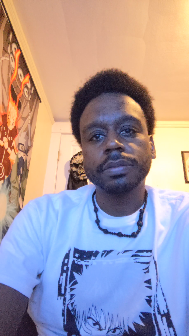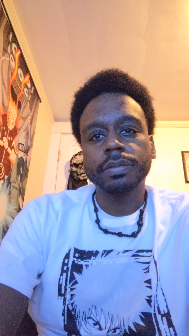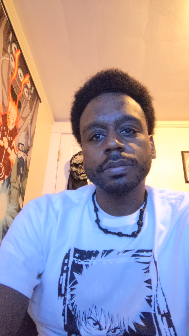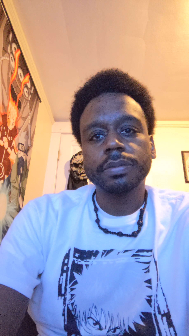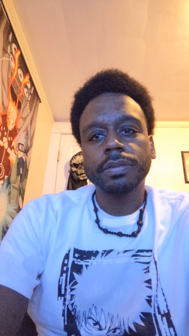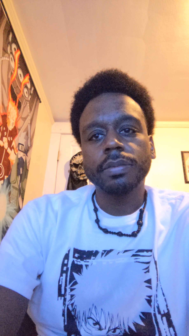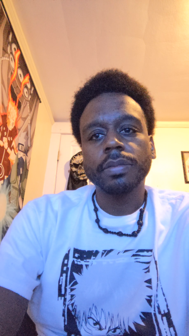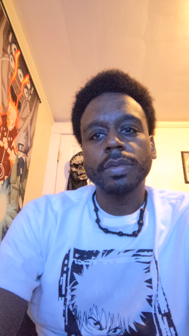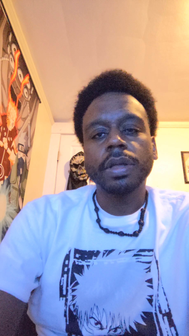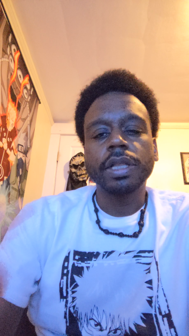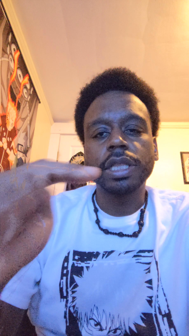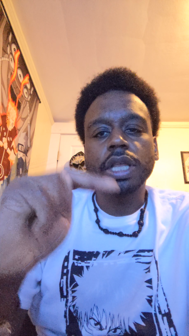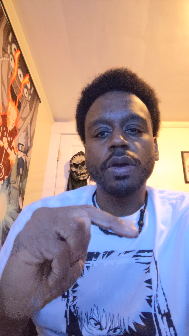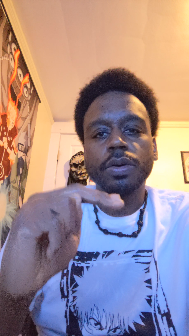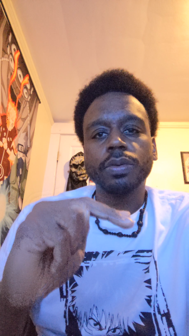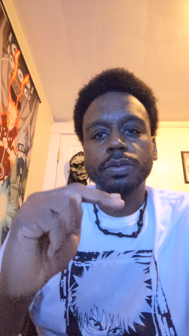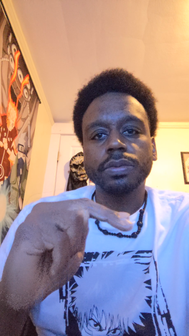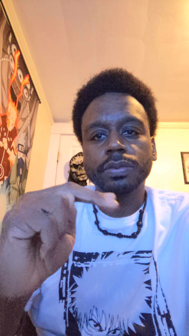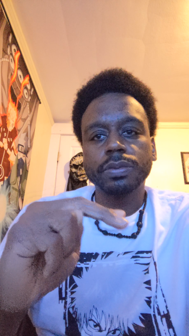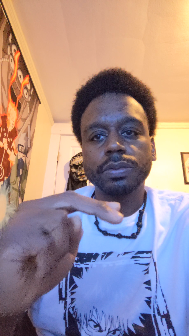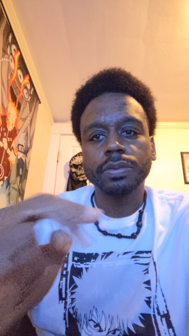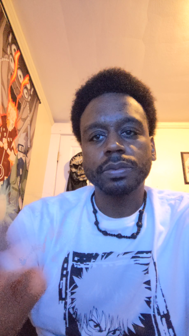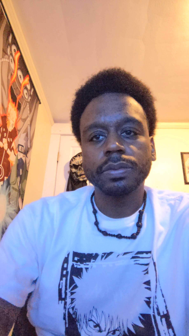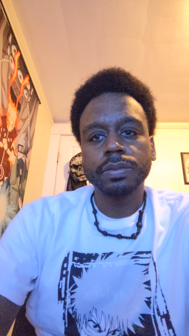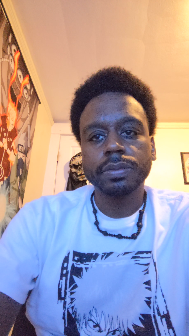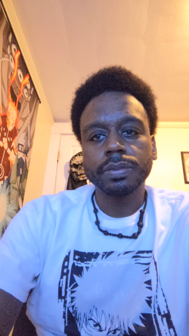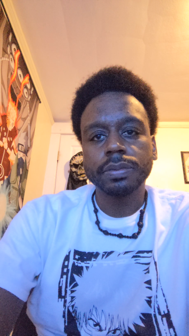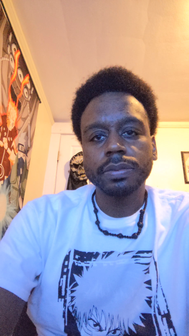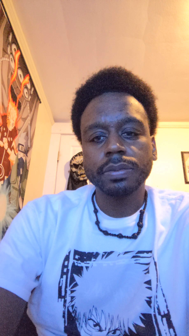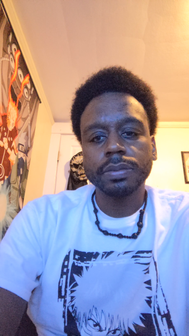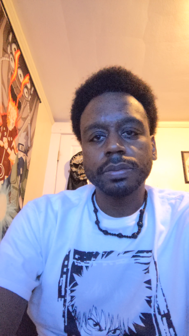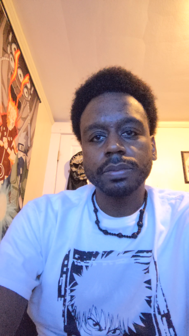nurse